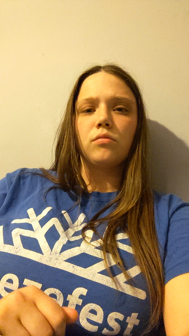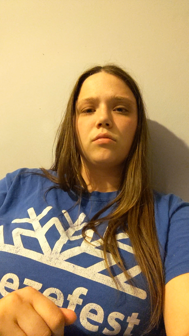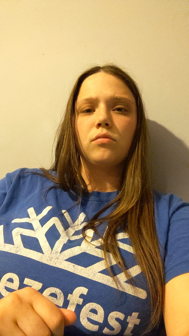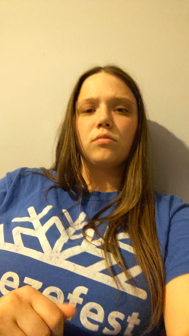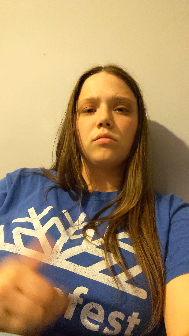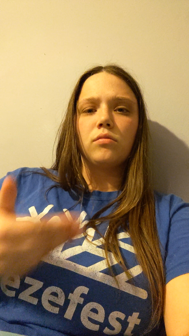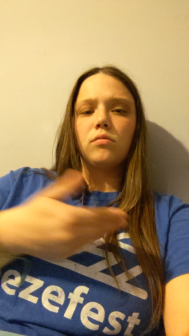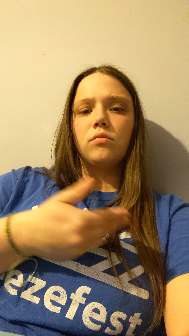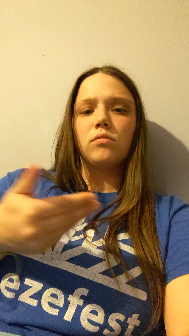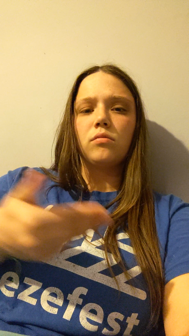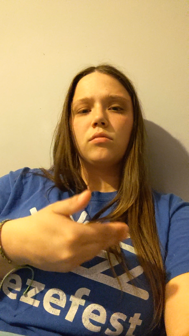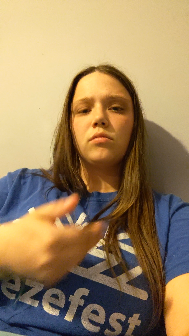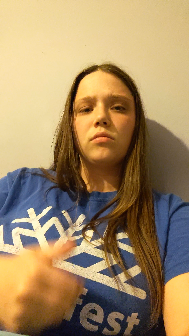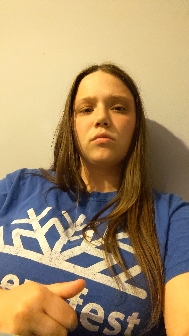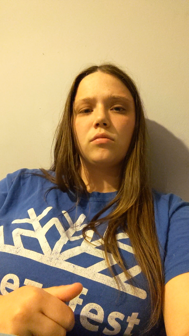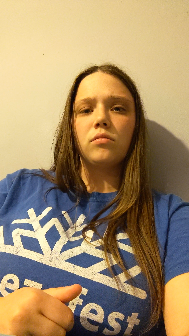baby